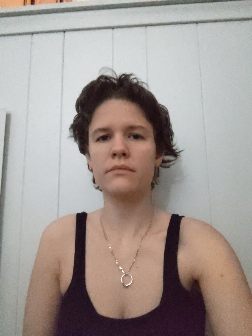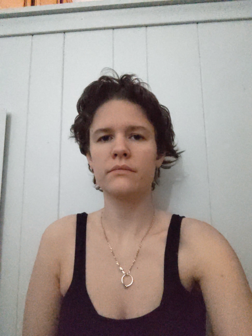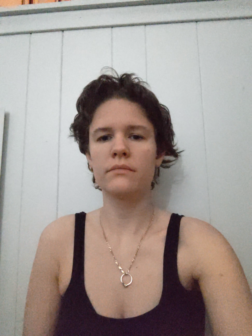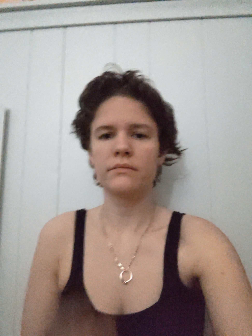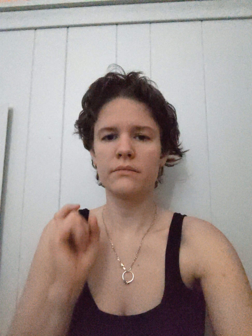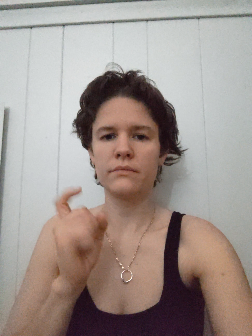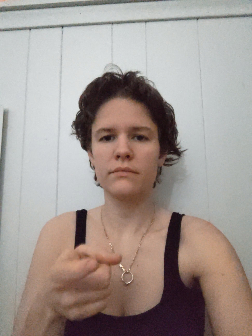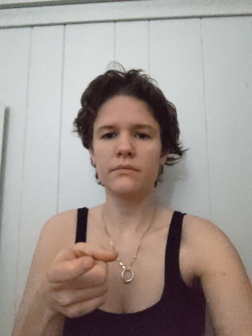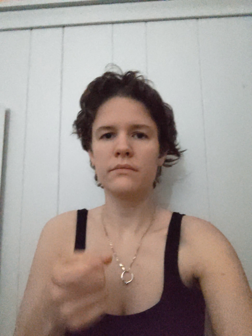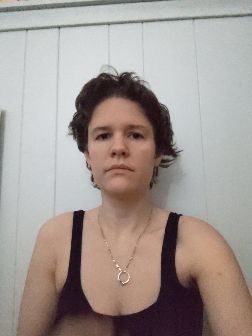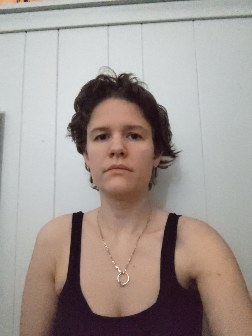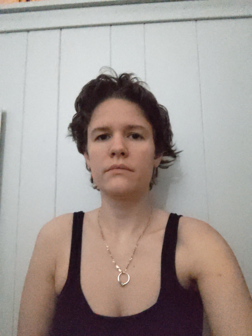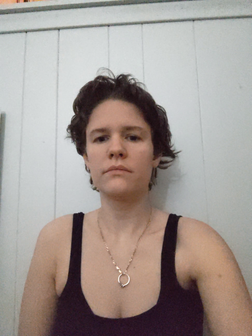gift